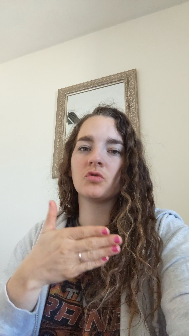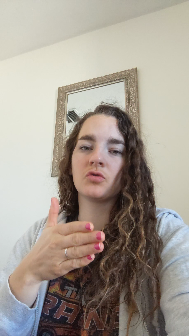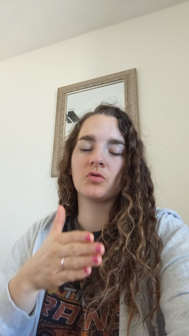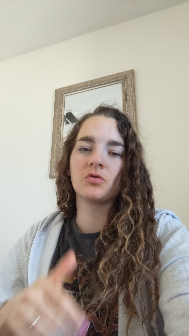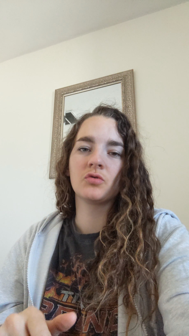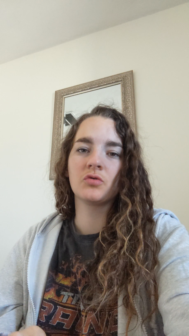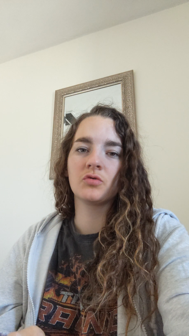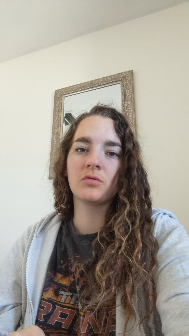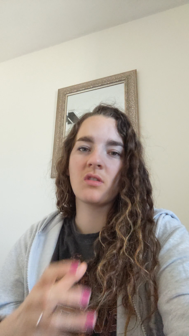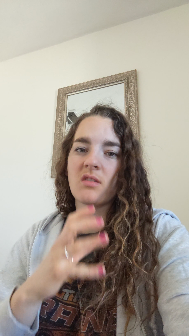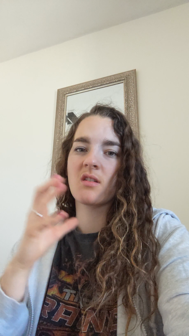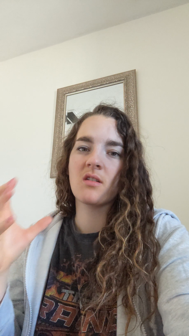a lot